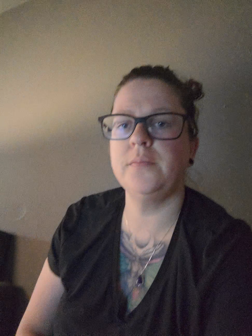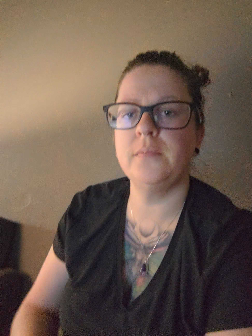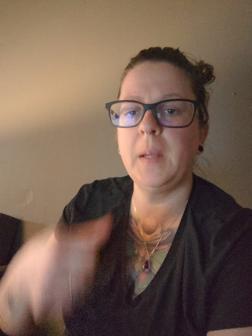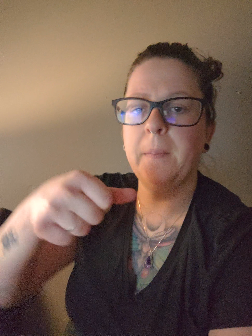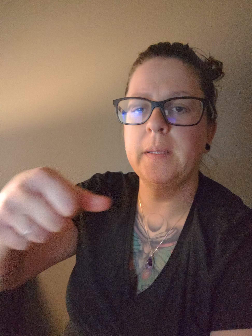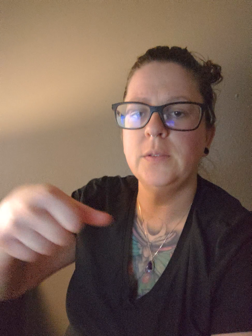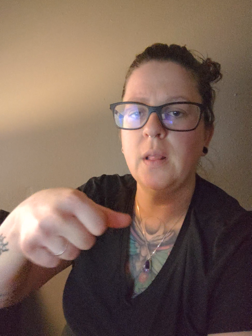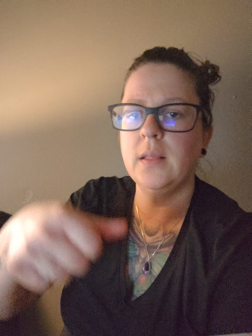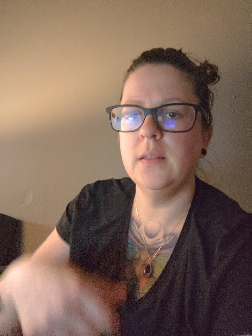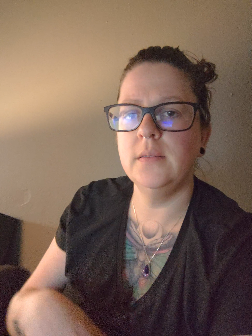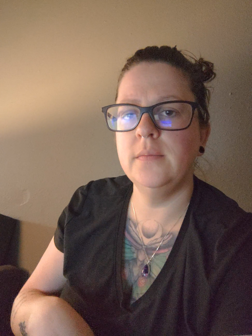puzzle